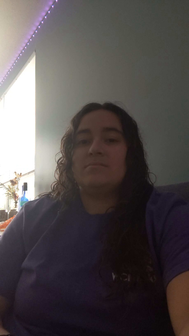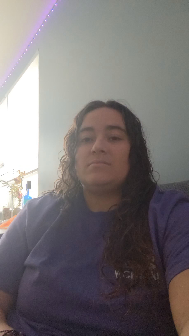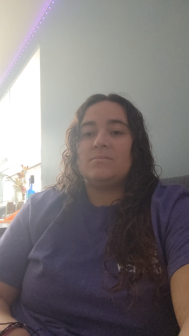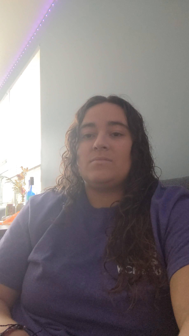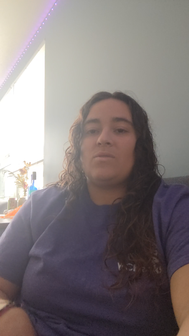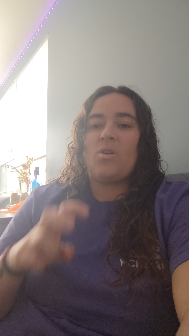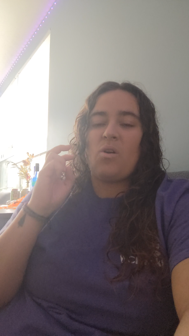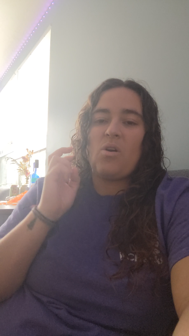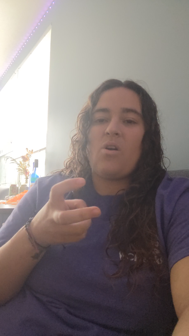hard